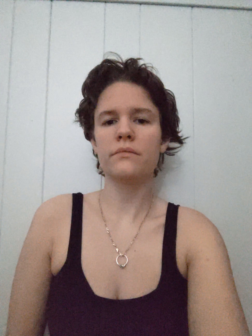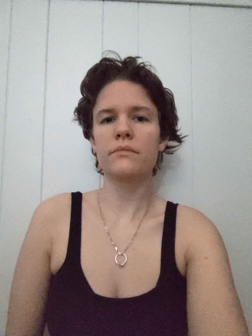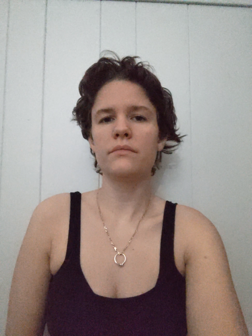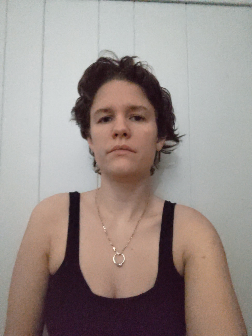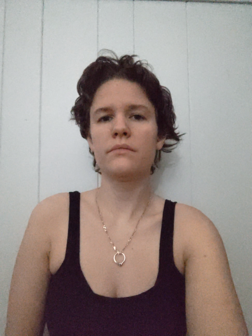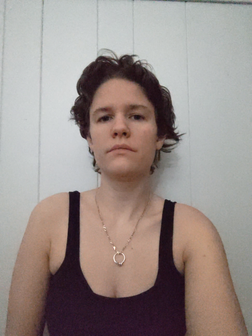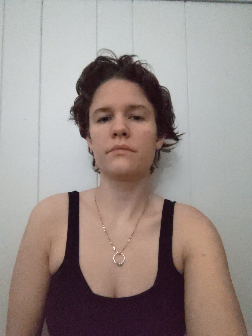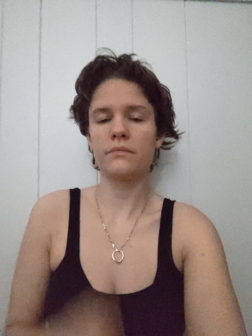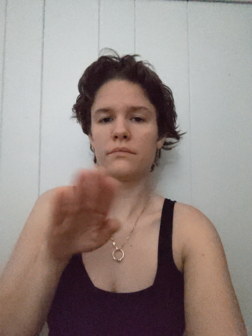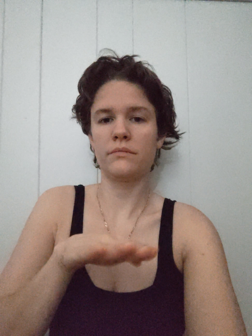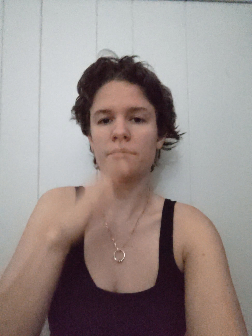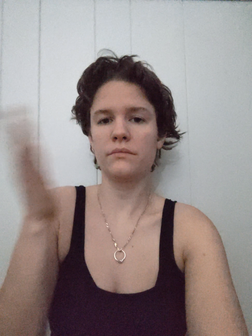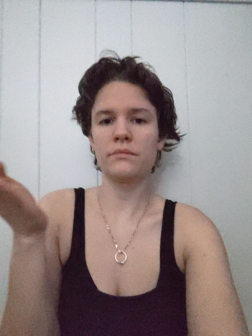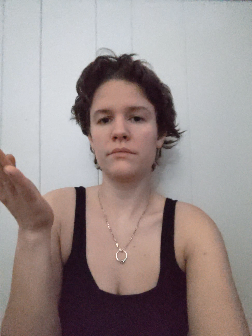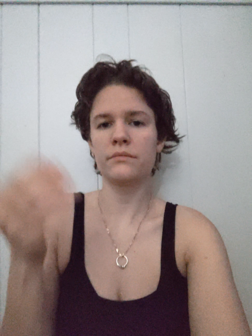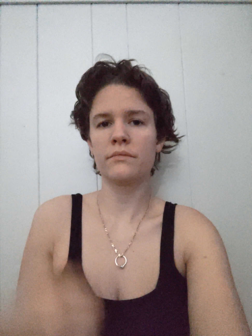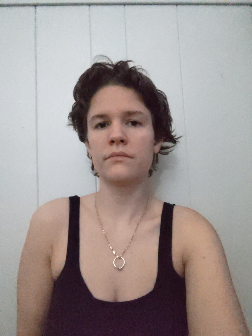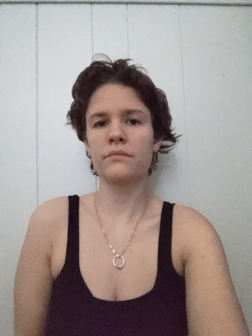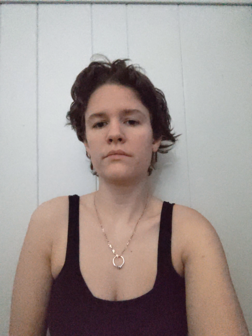open